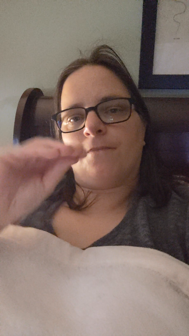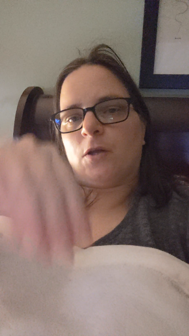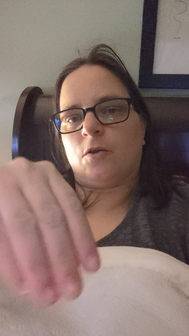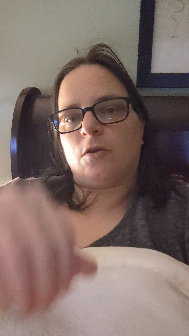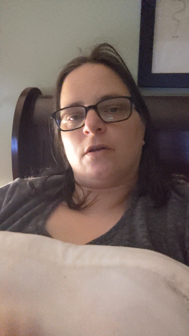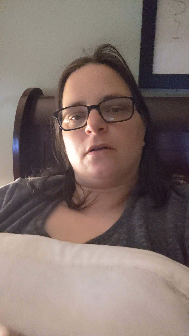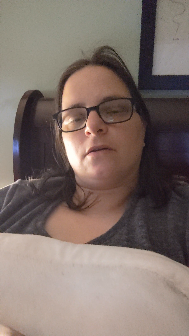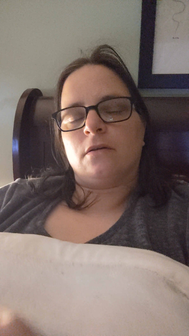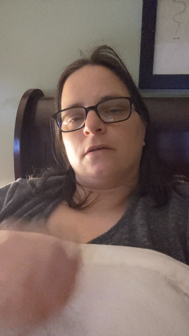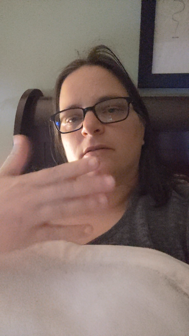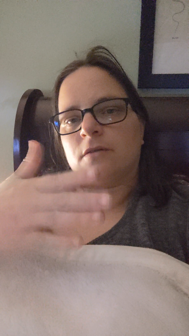share